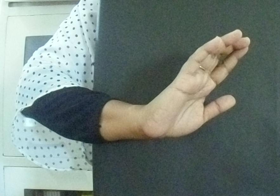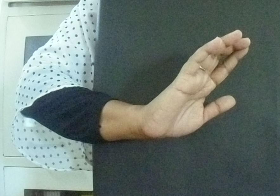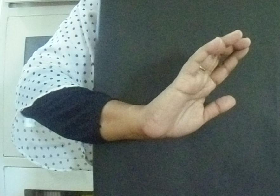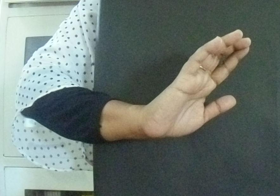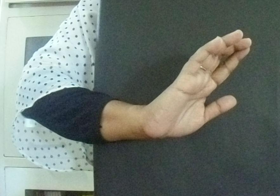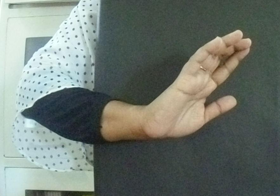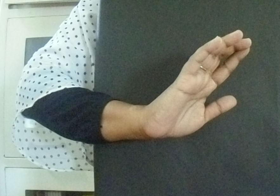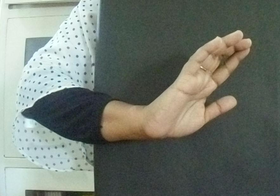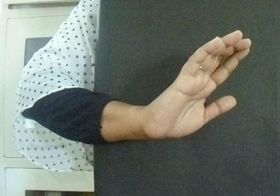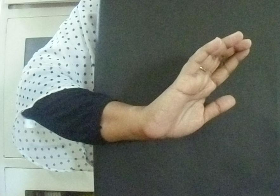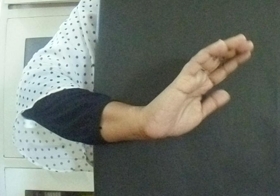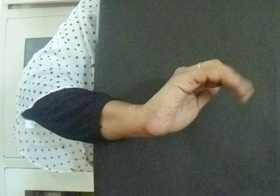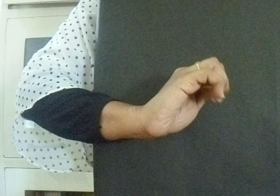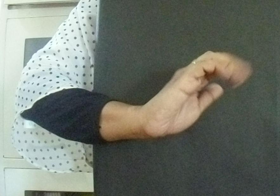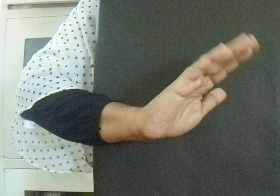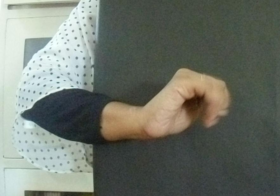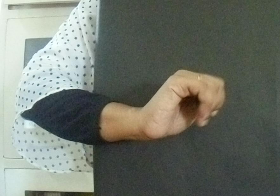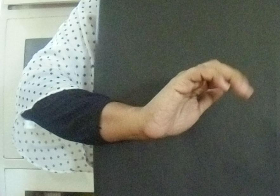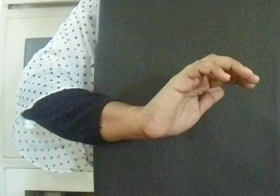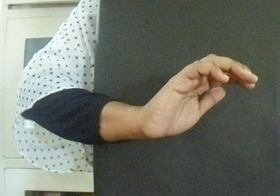call